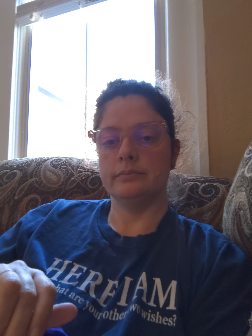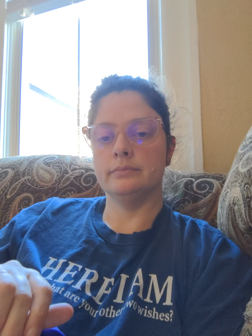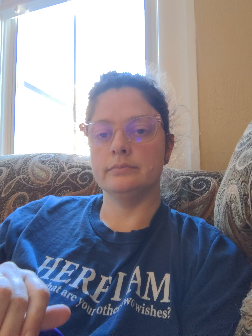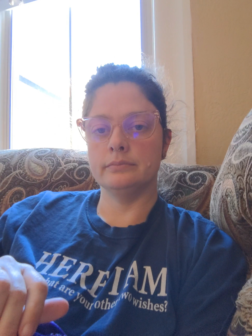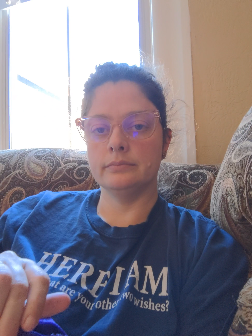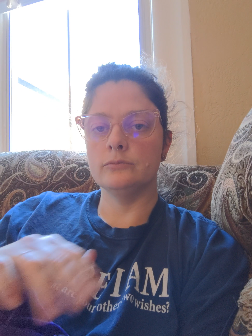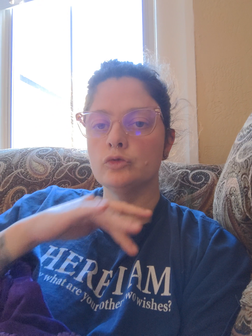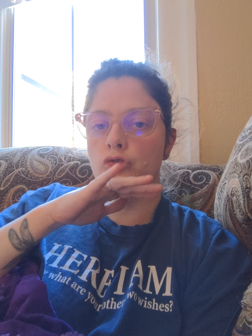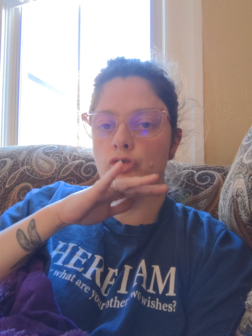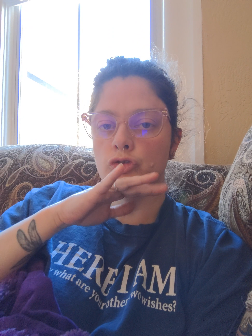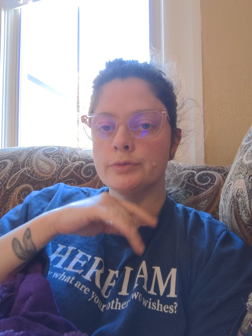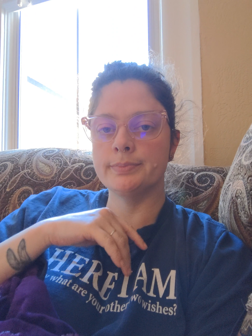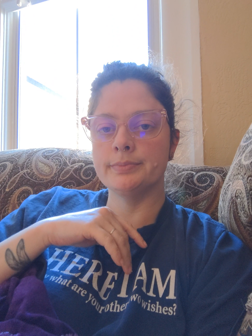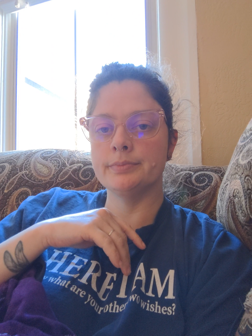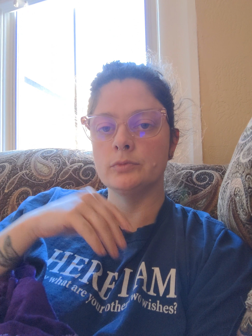dirty